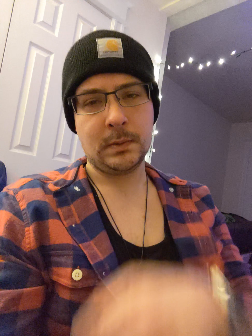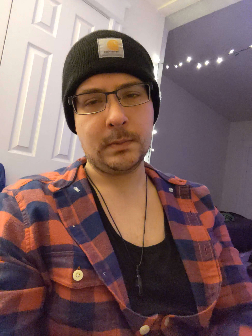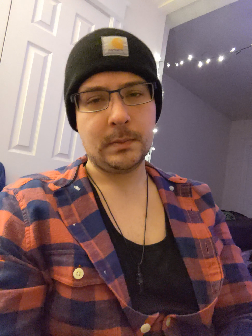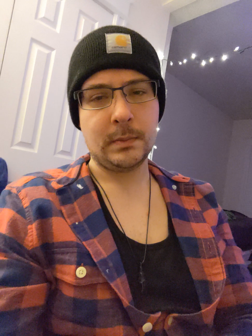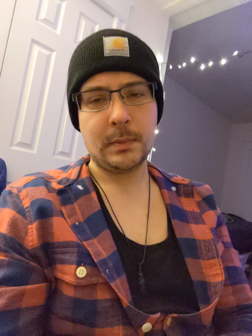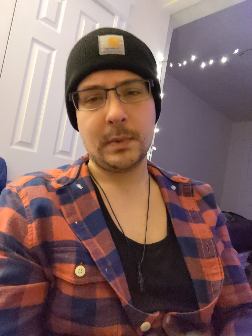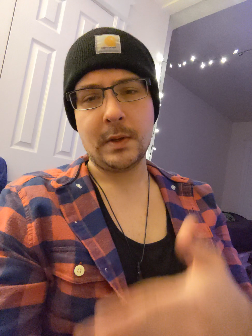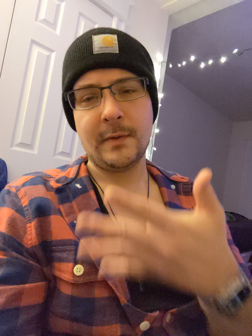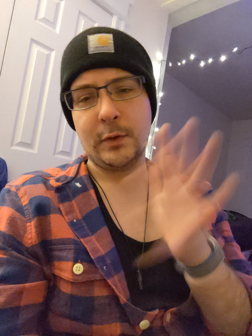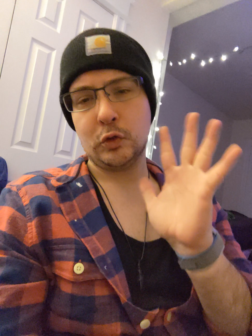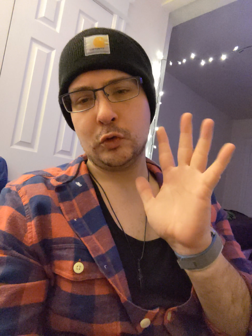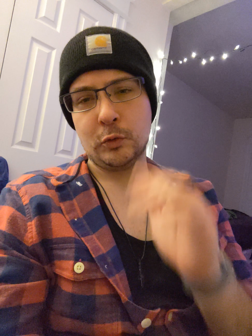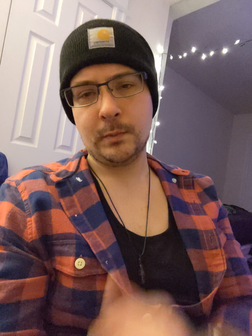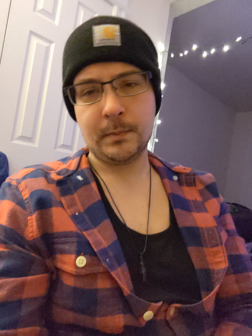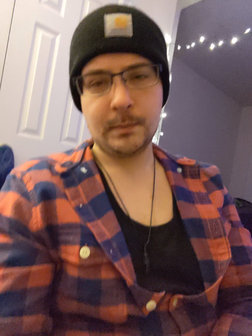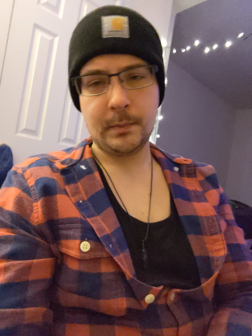finish